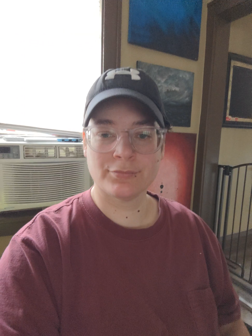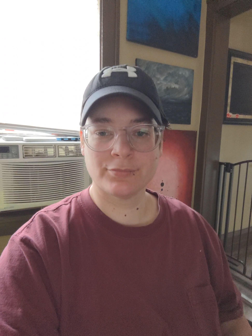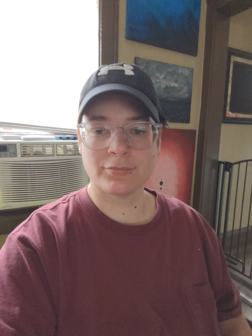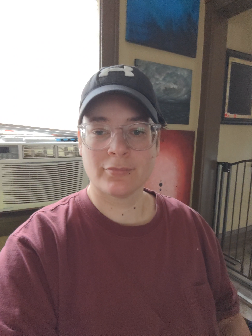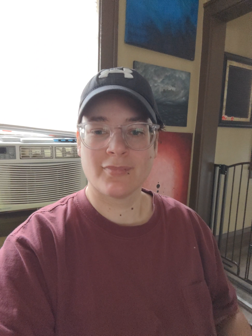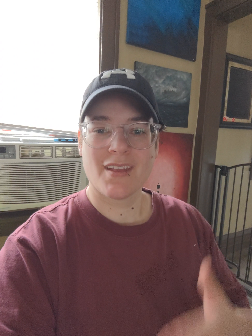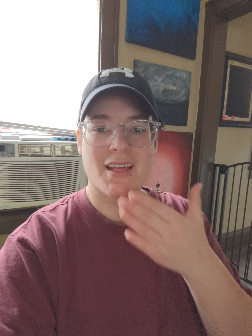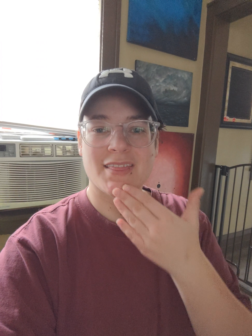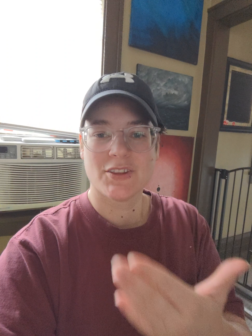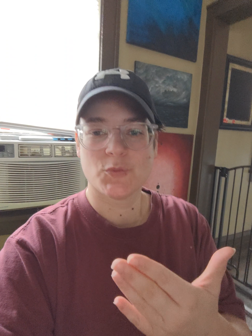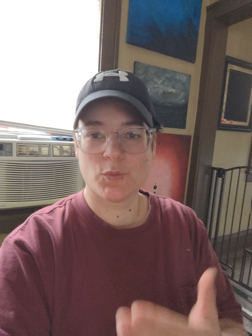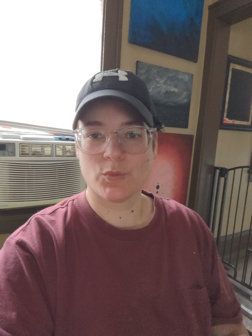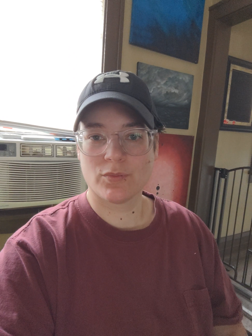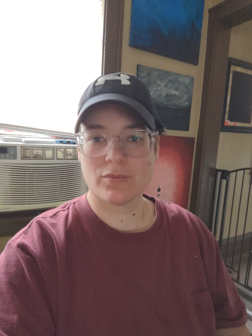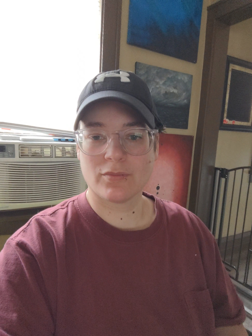thank you